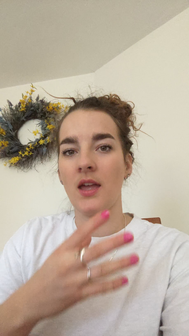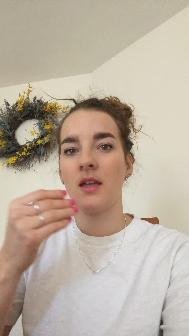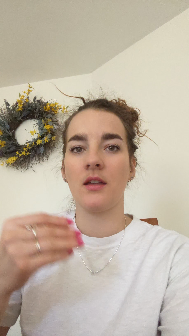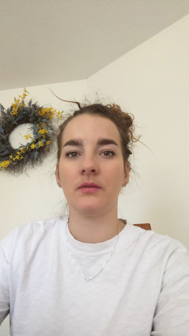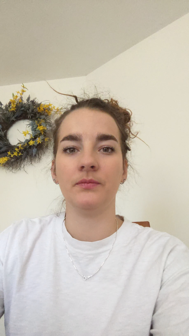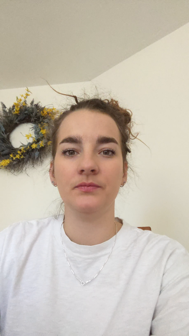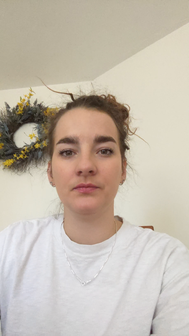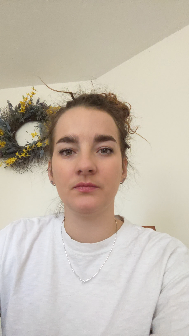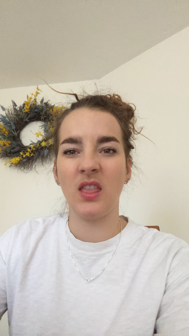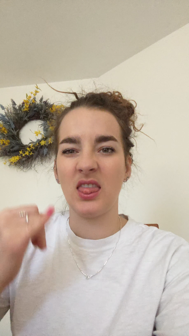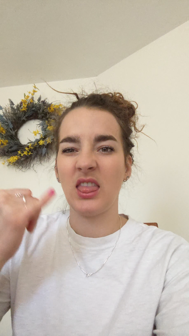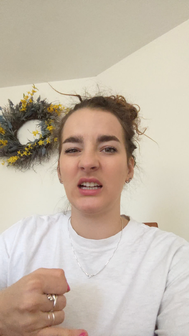last